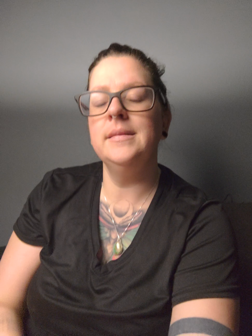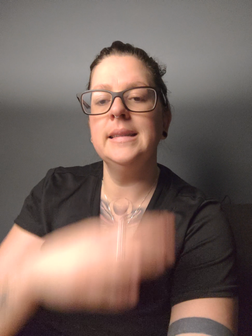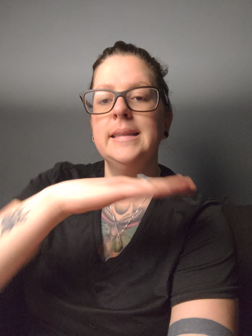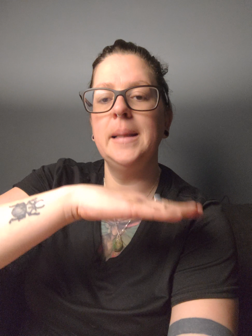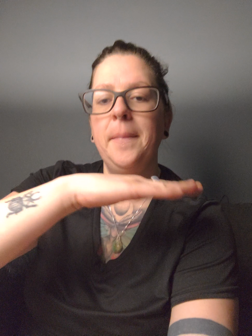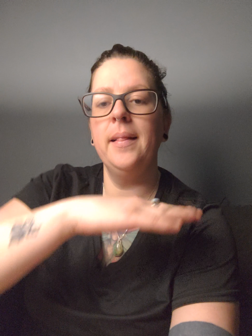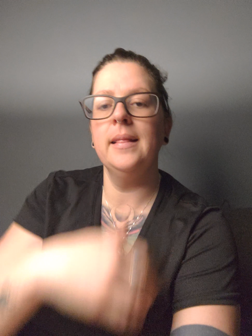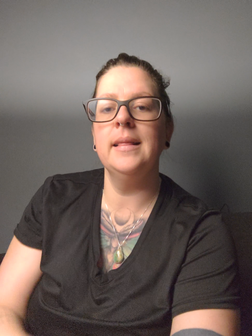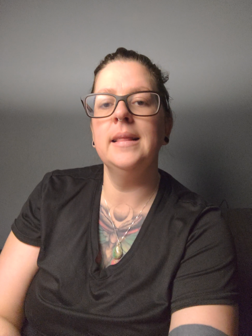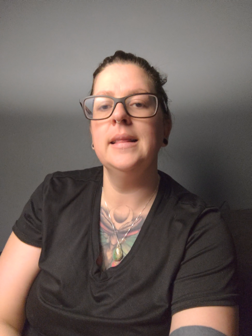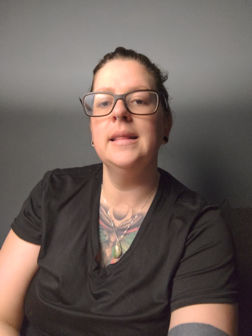table